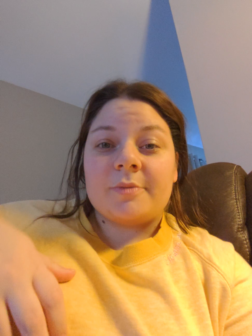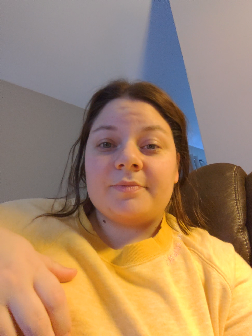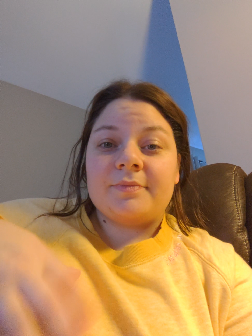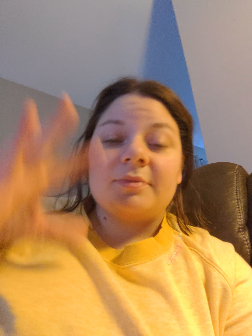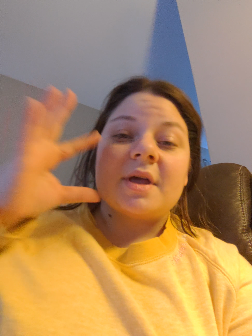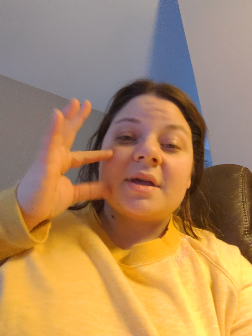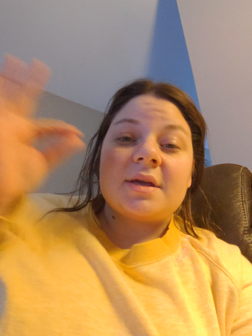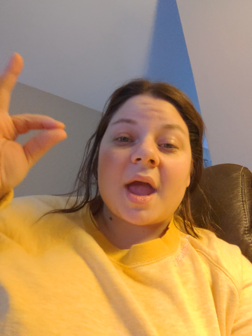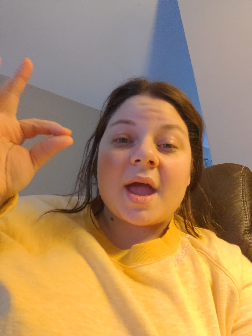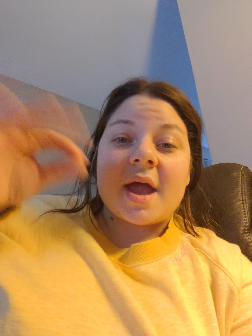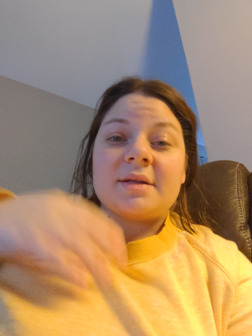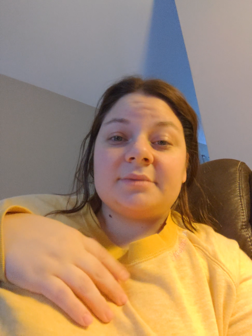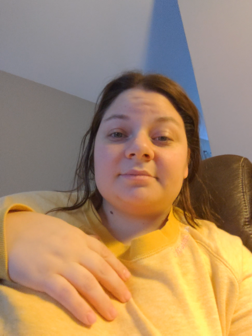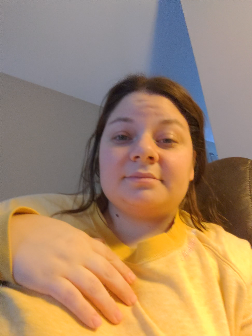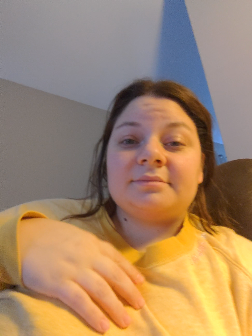cat